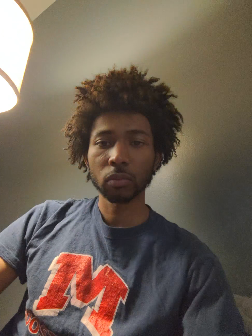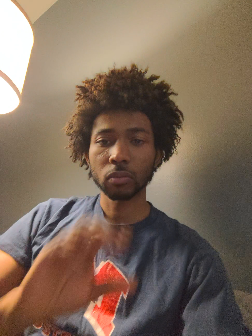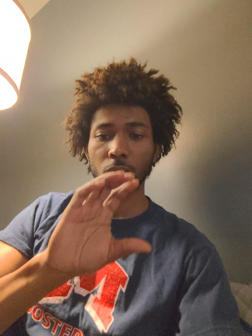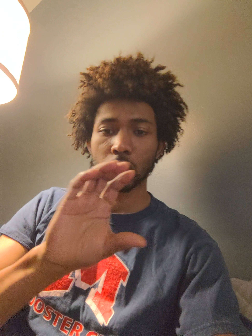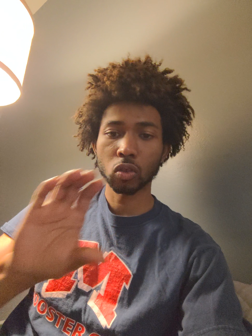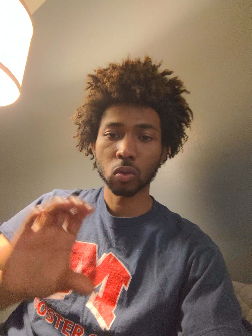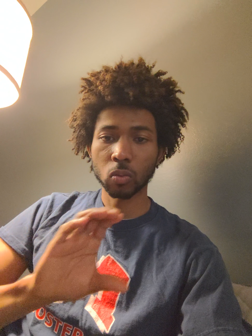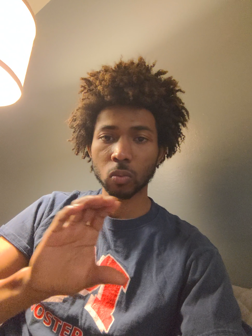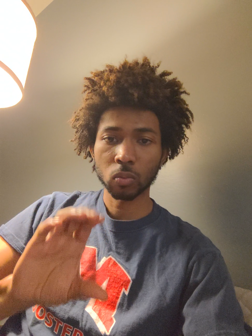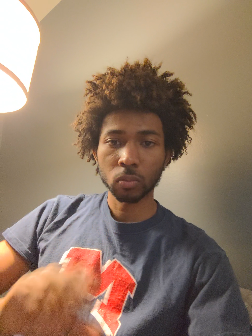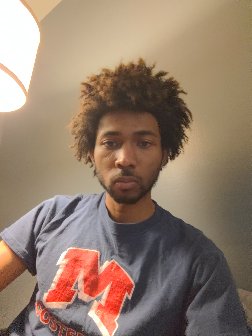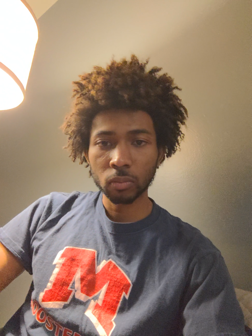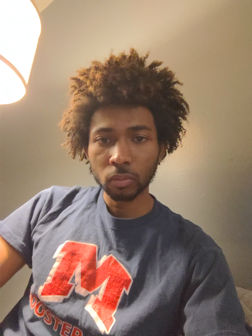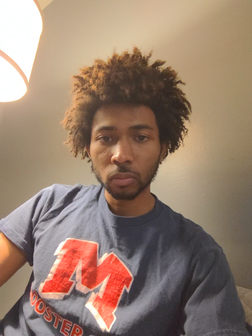chocolate